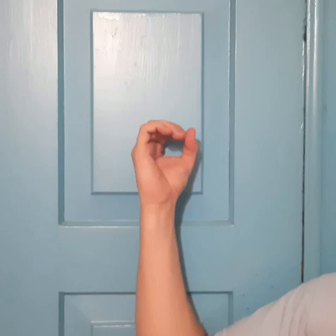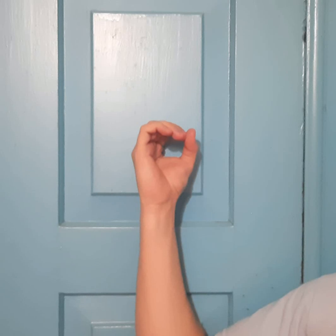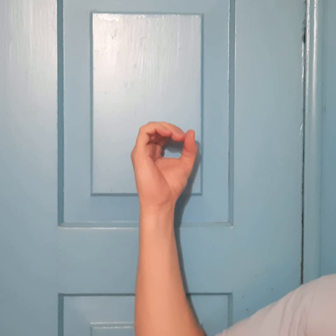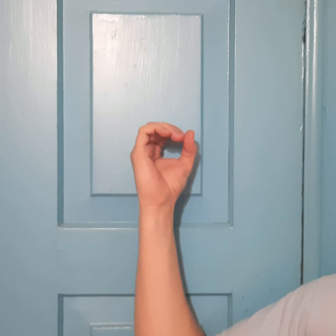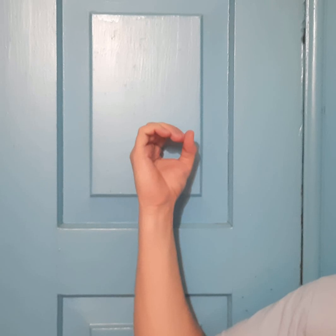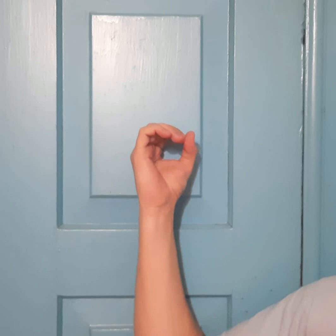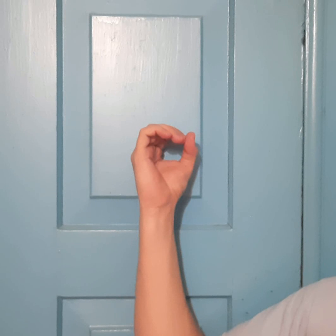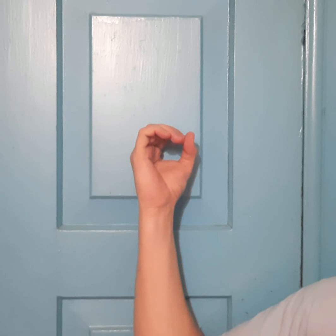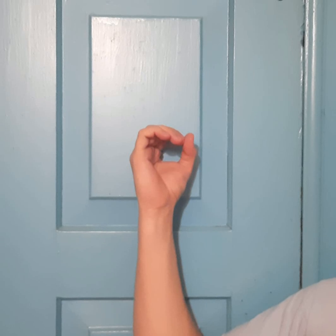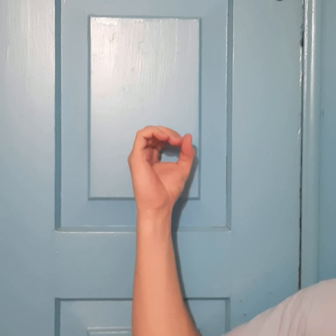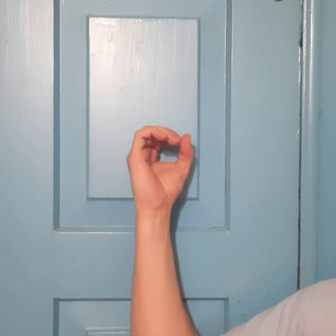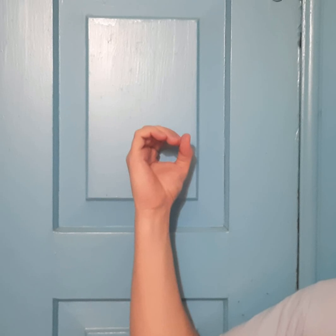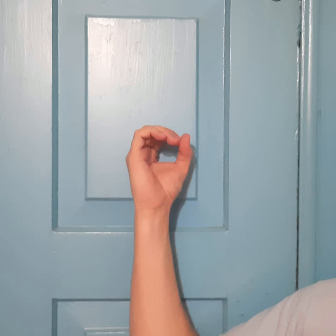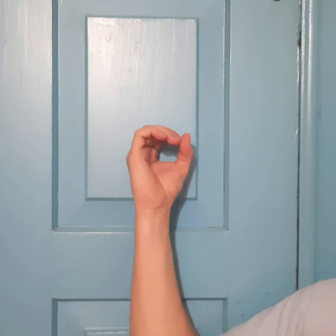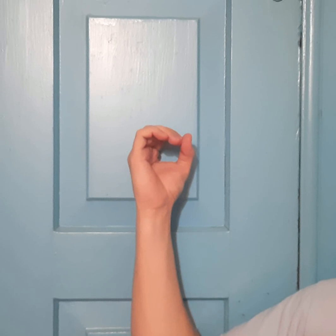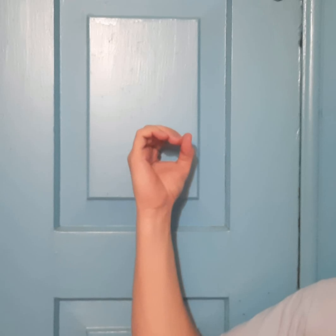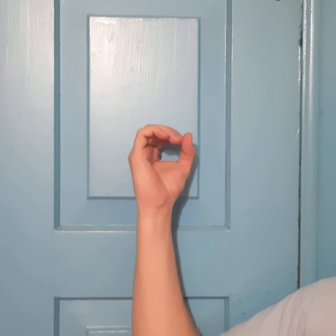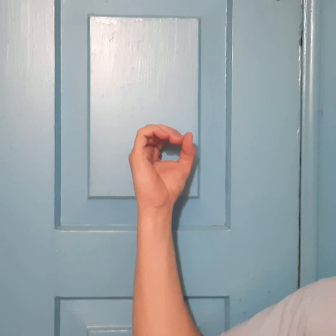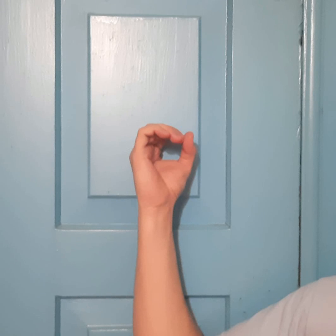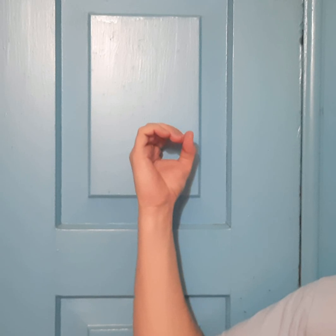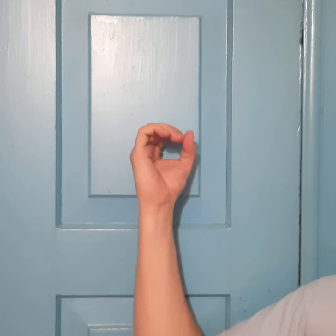Е